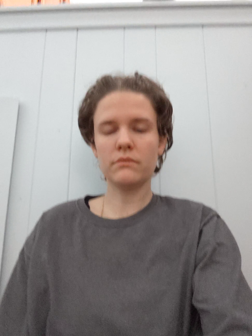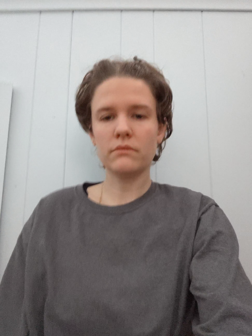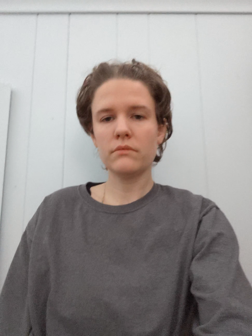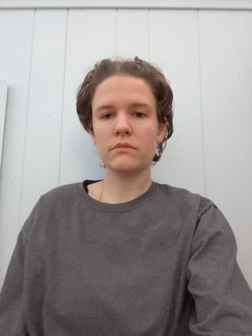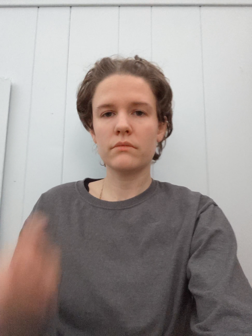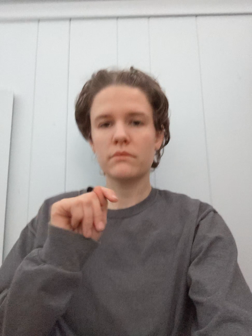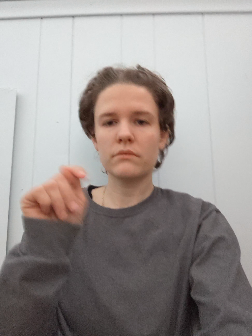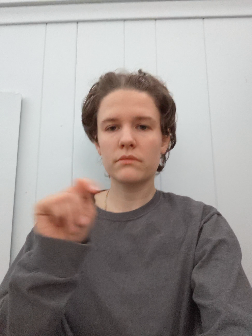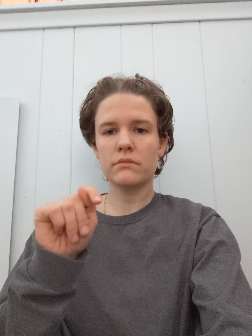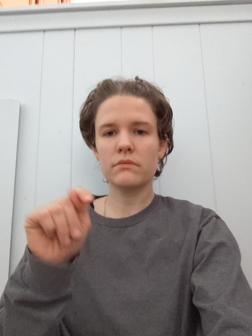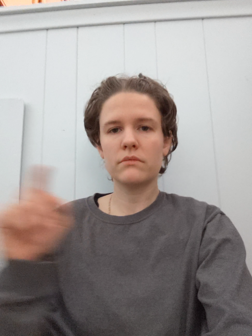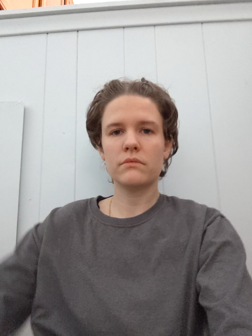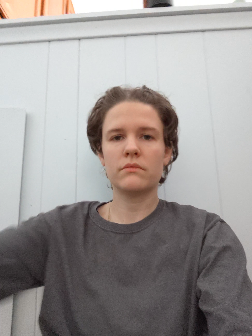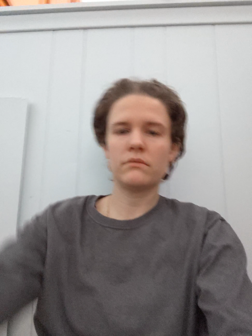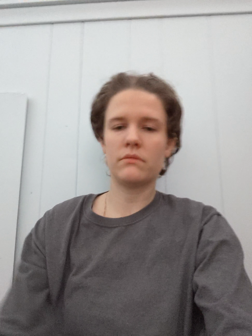potty